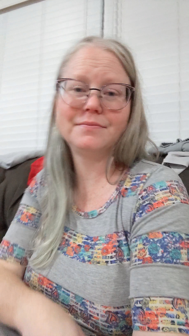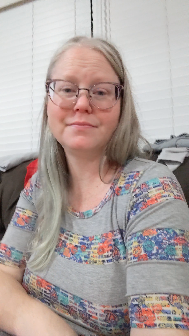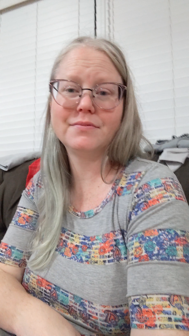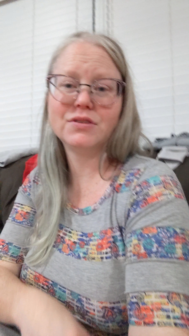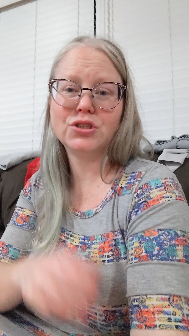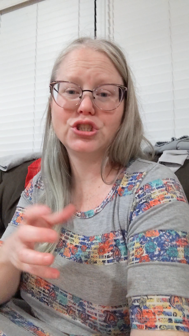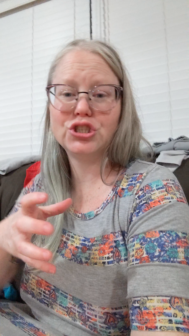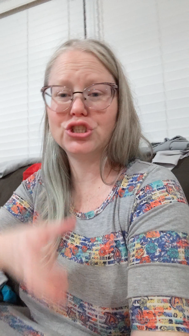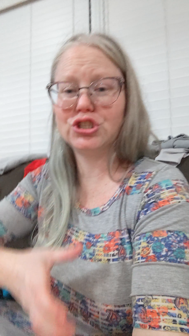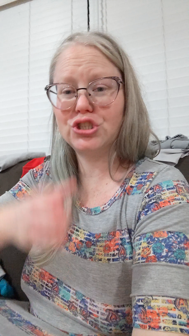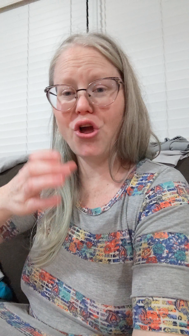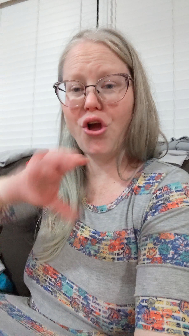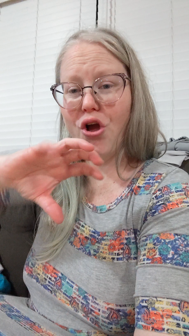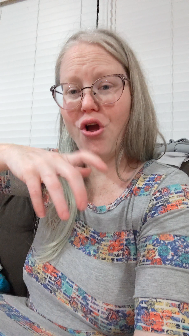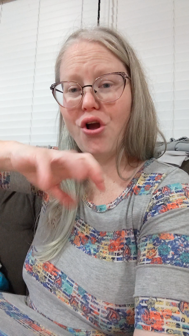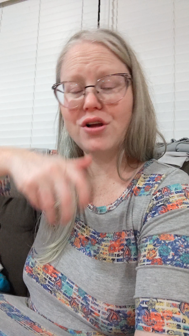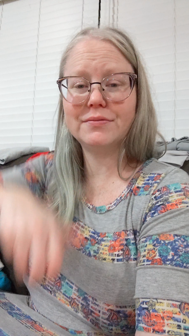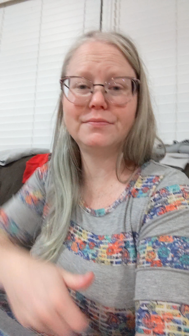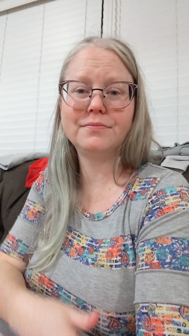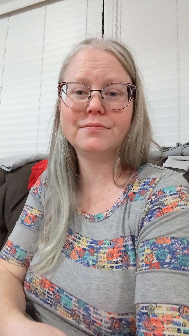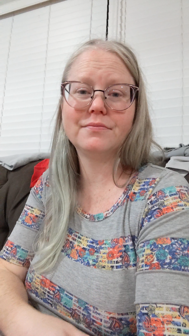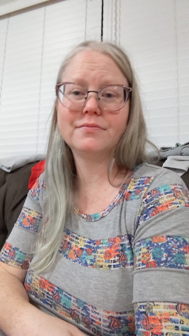jar